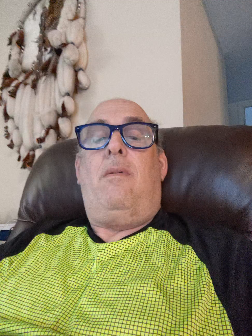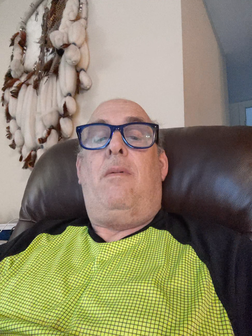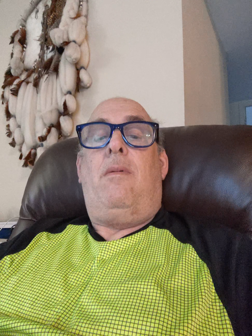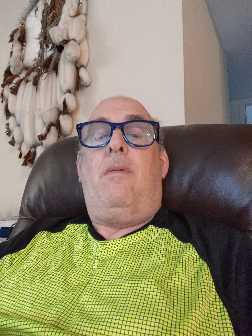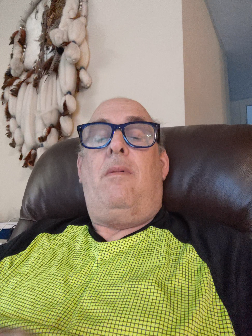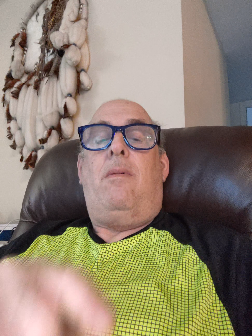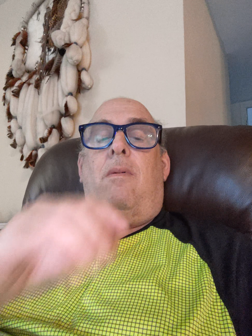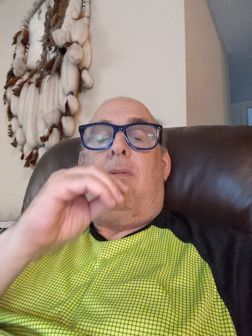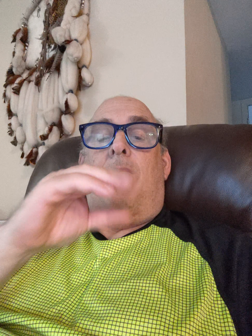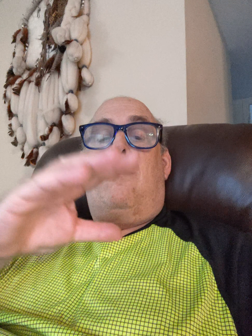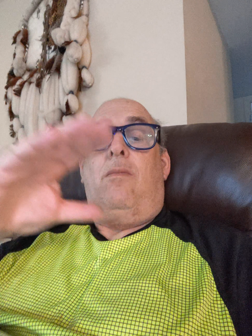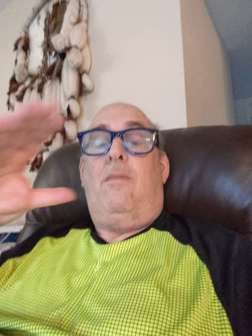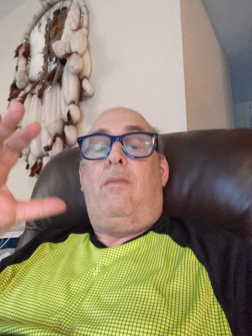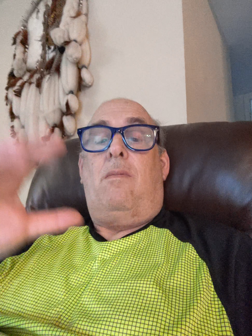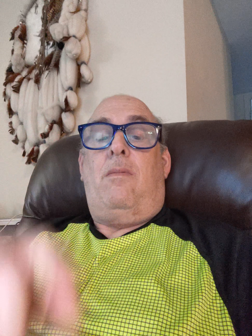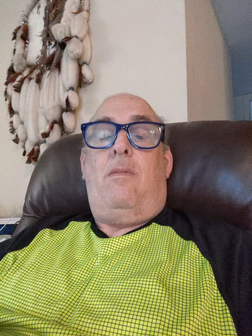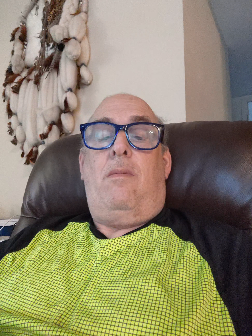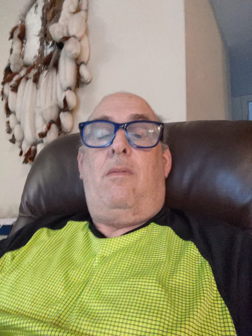balloon